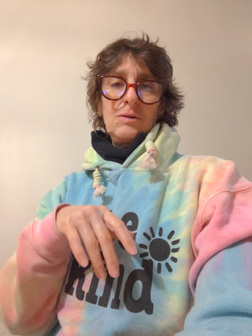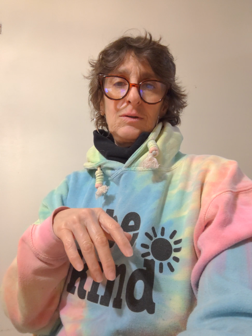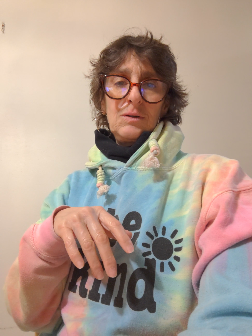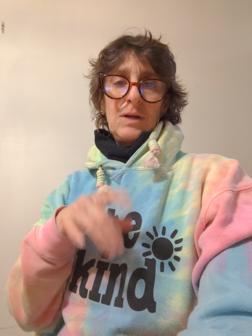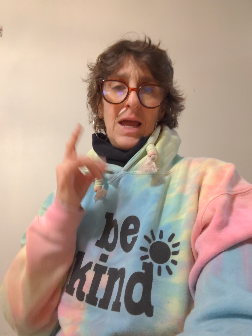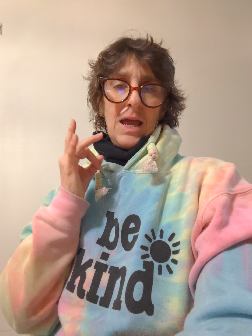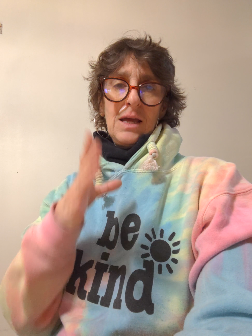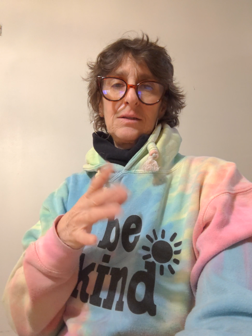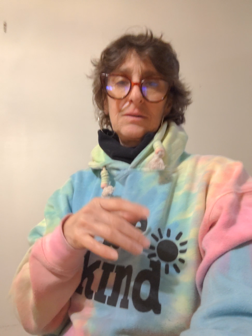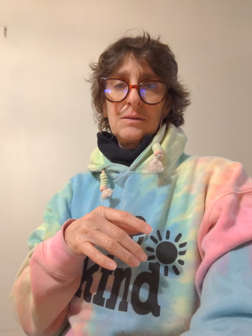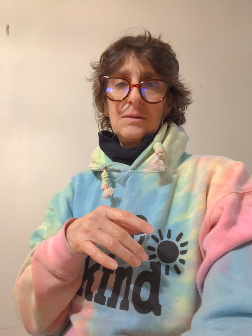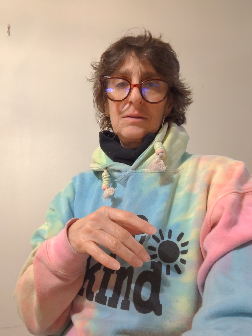hate